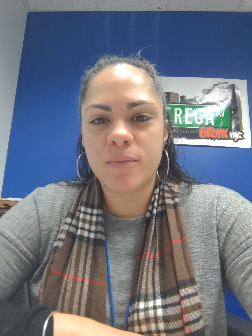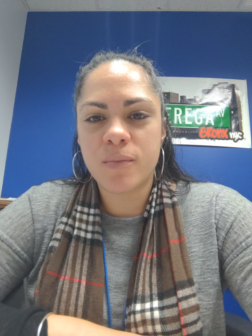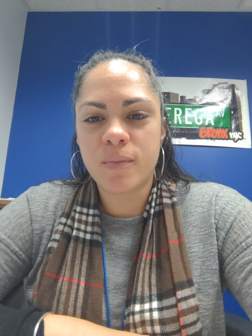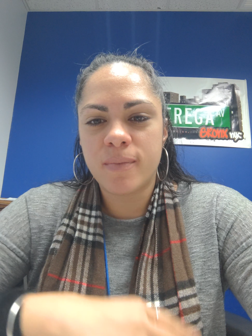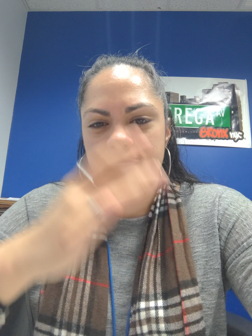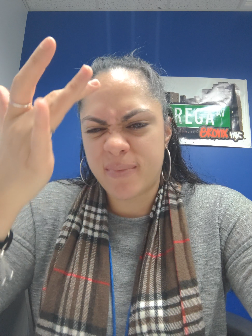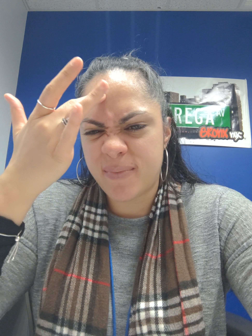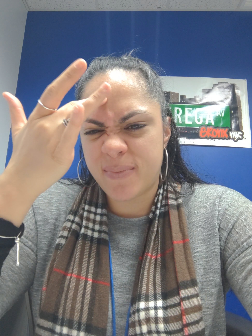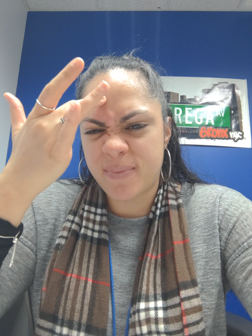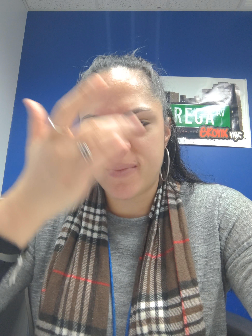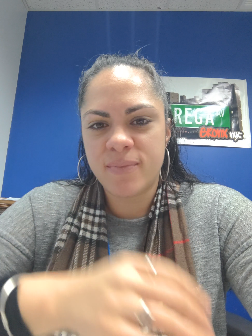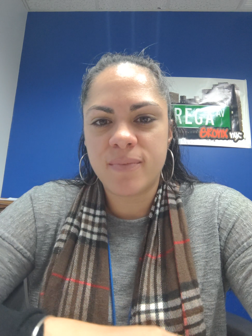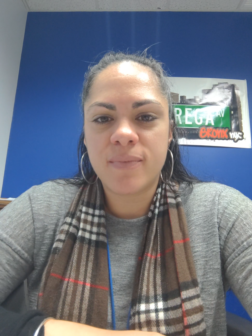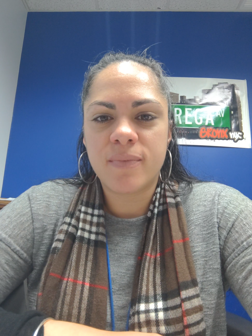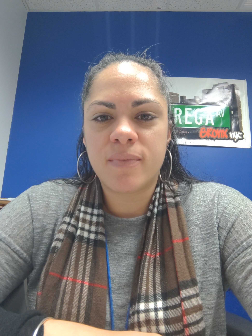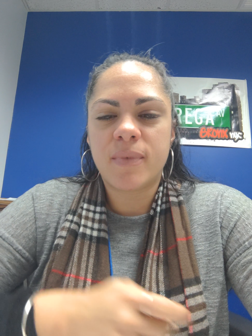sick